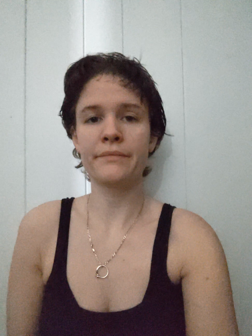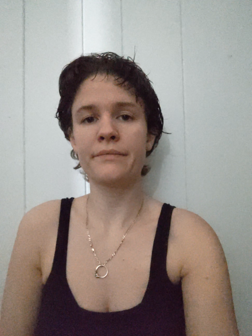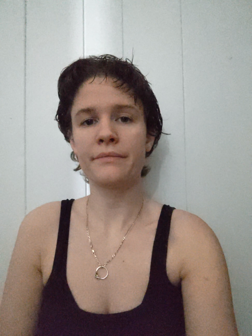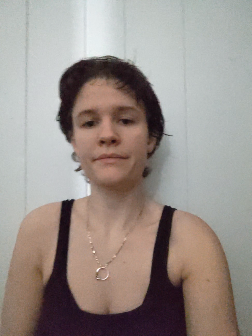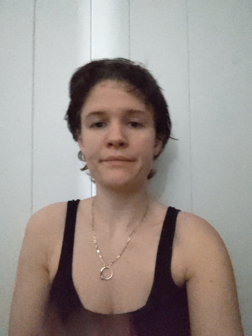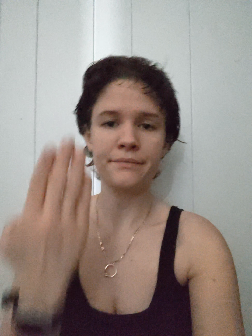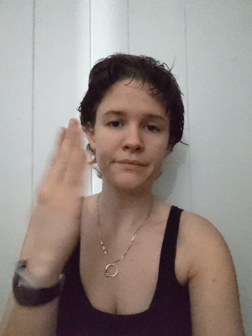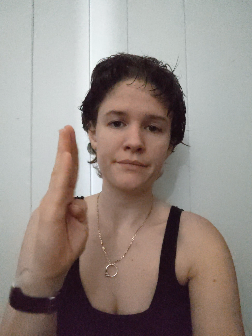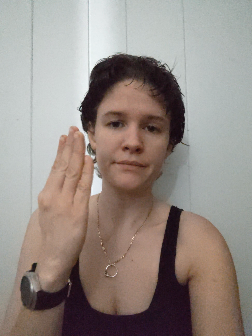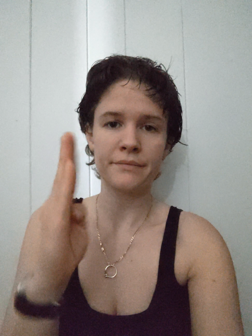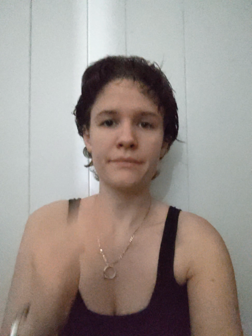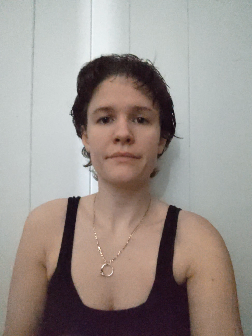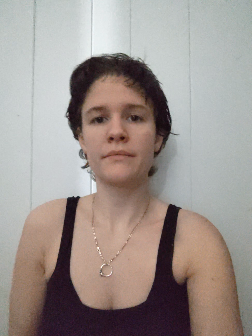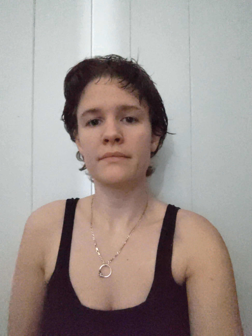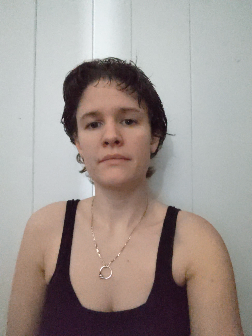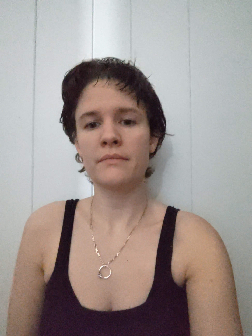blue